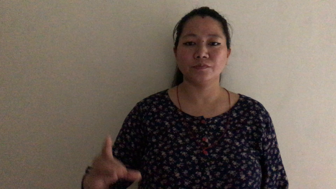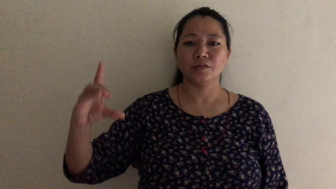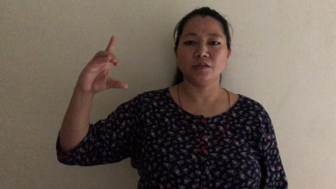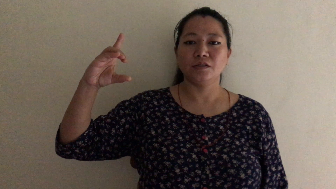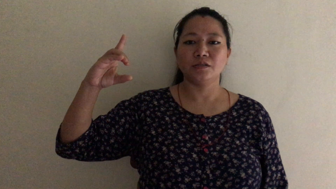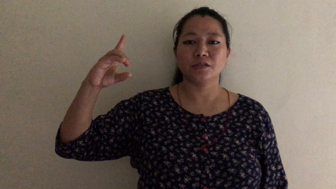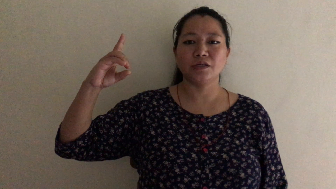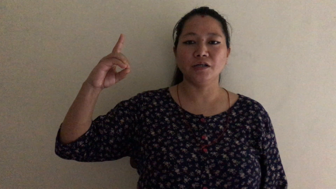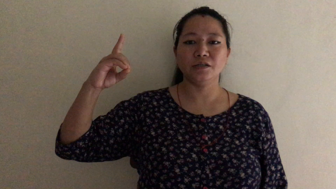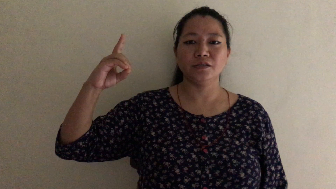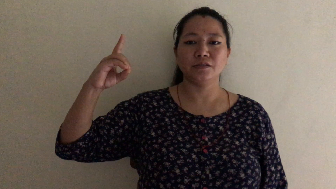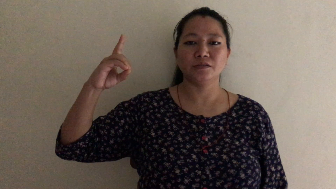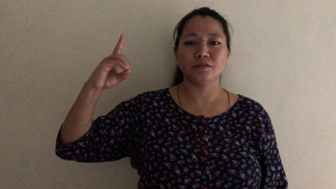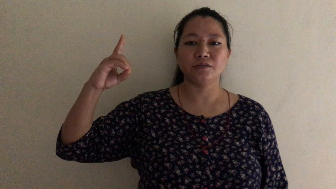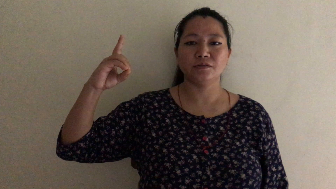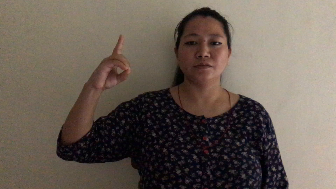ठ